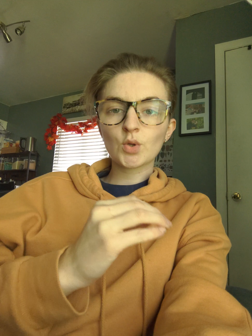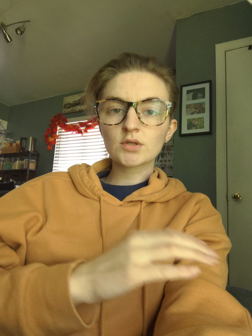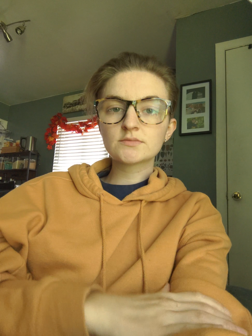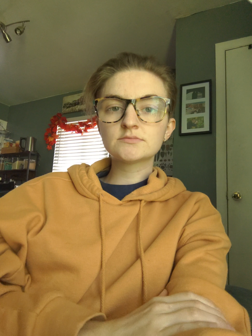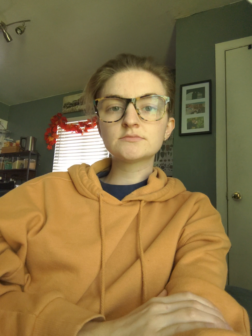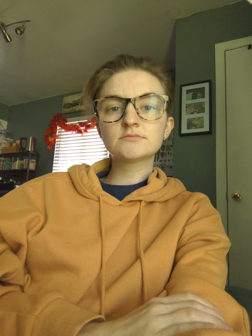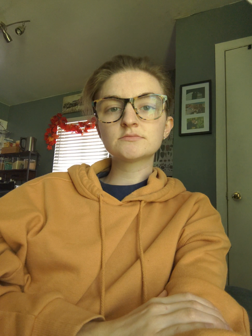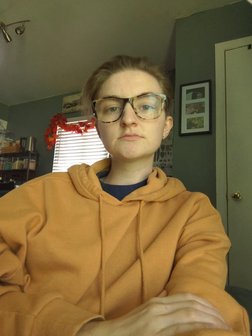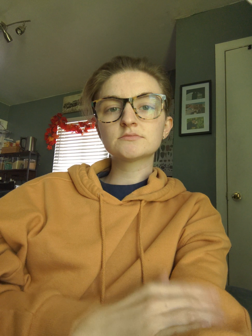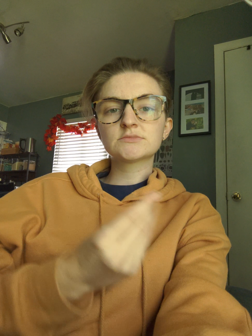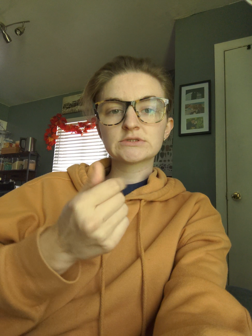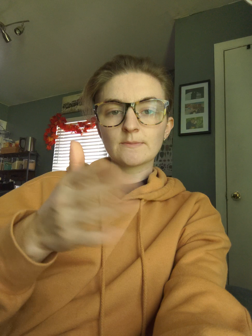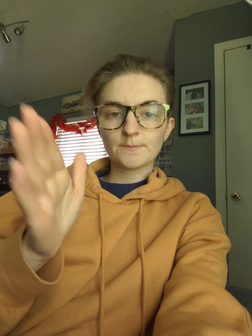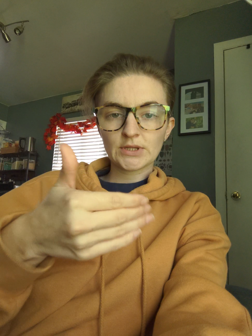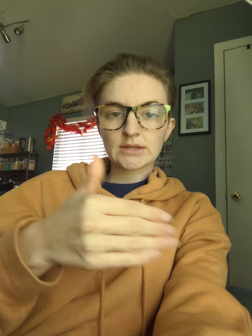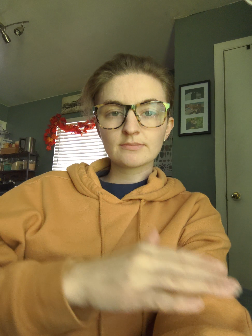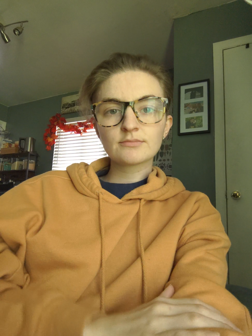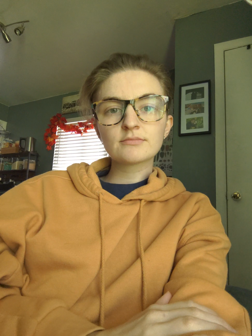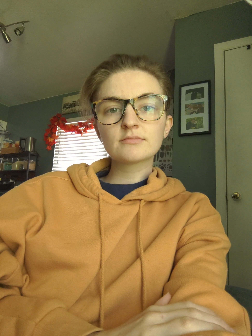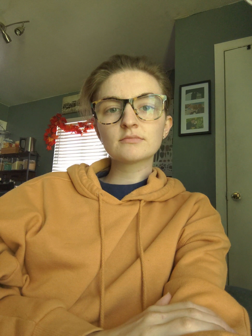sandbox